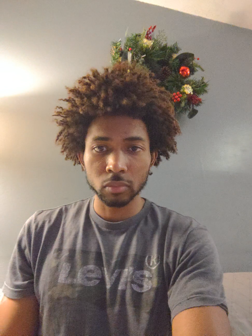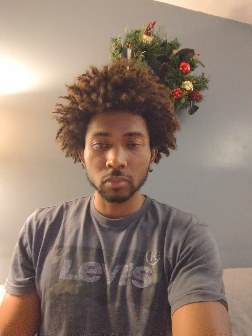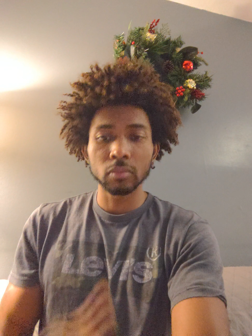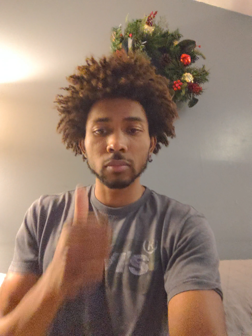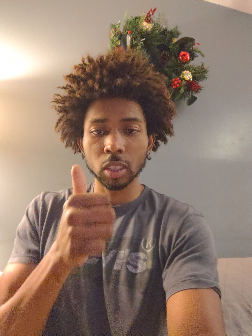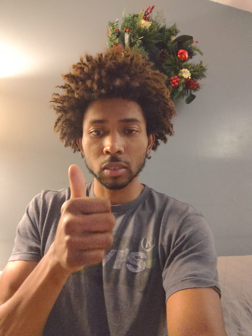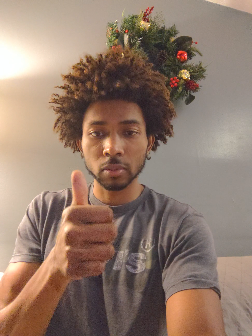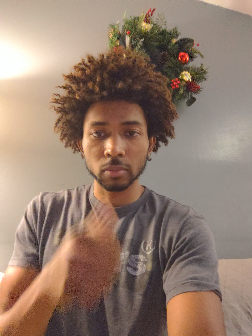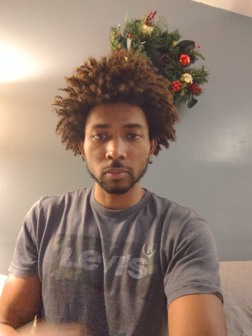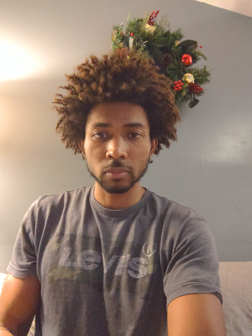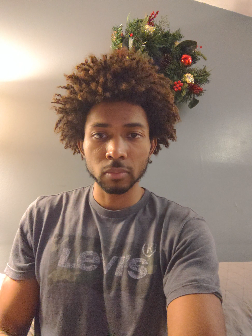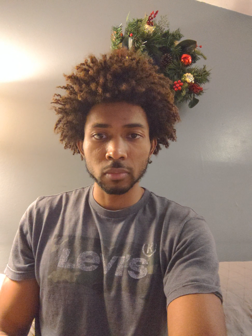yourself